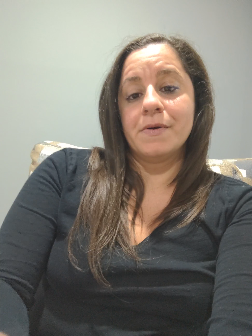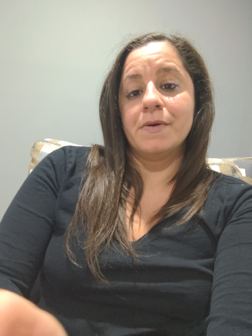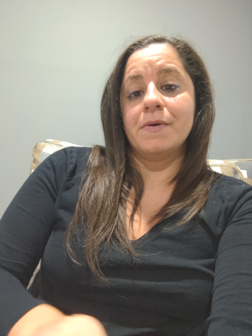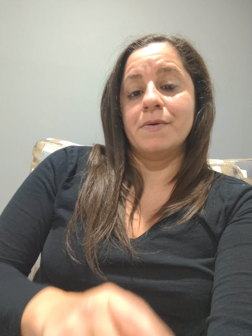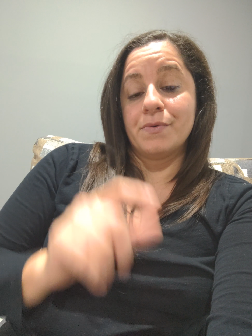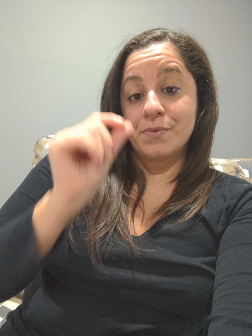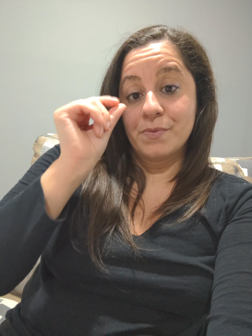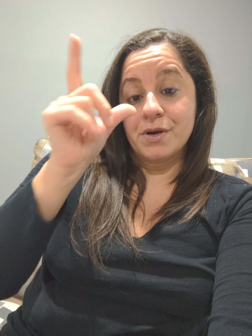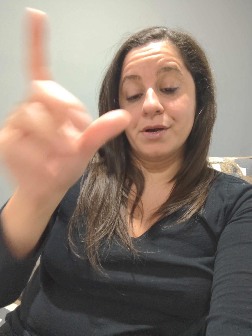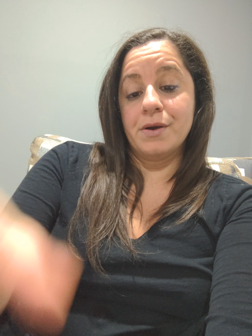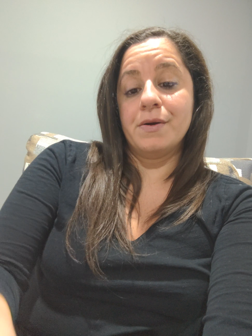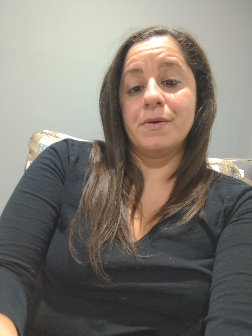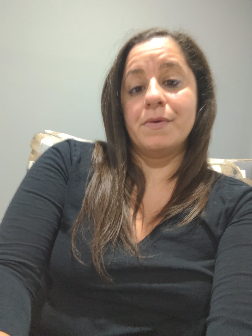wake